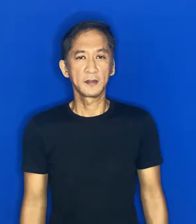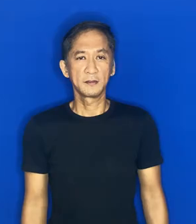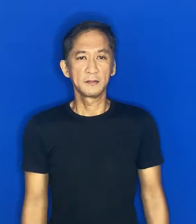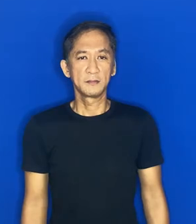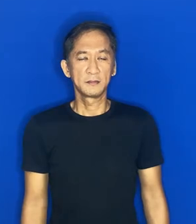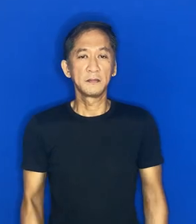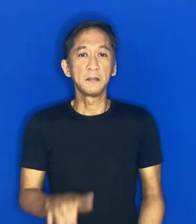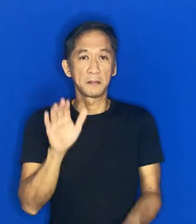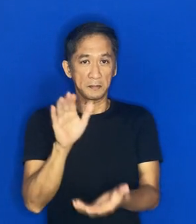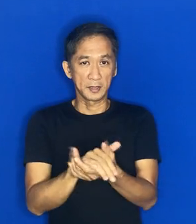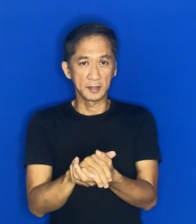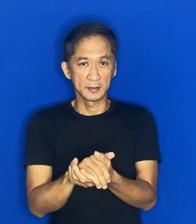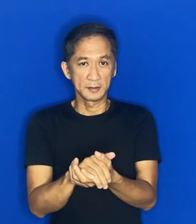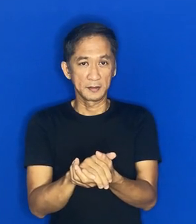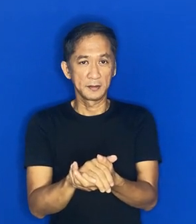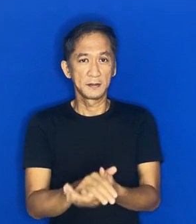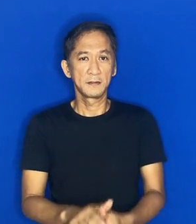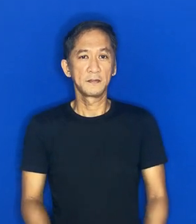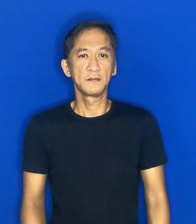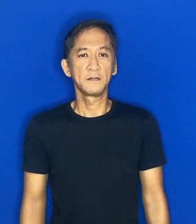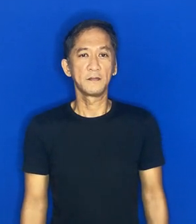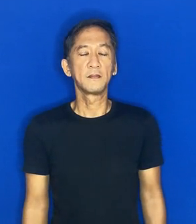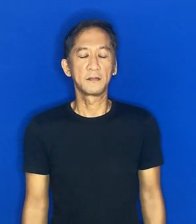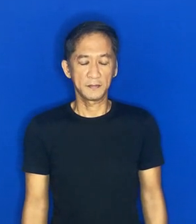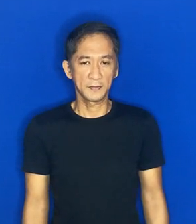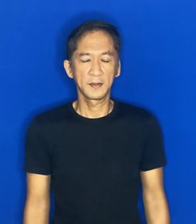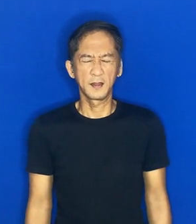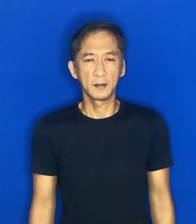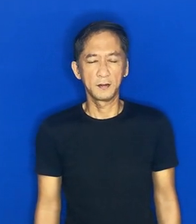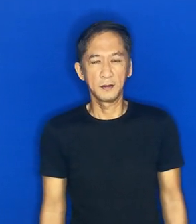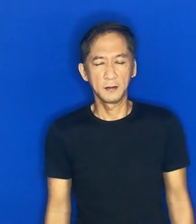married